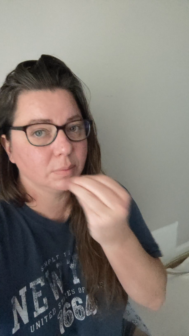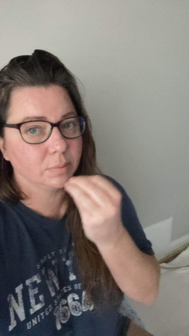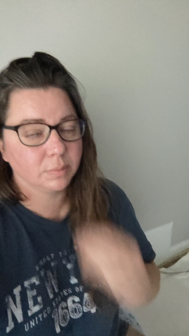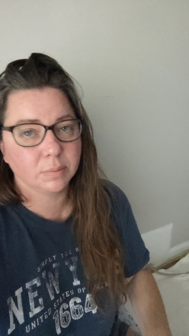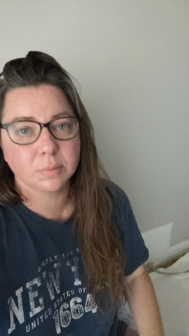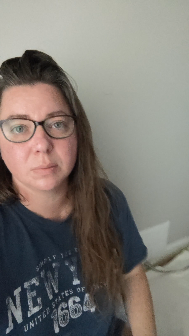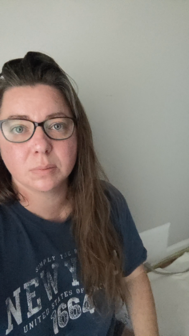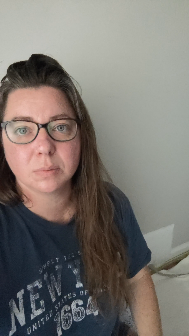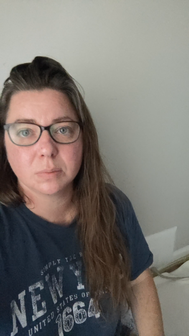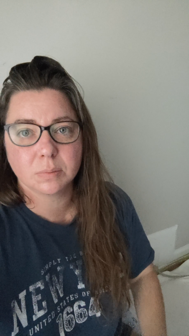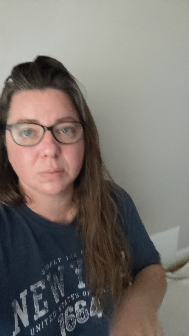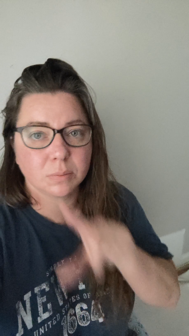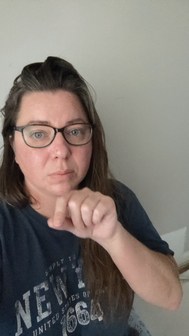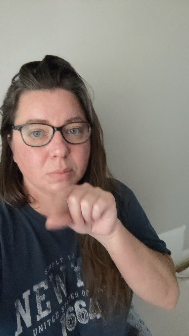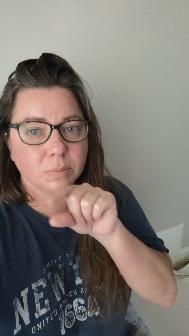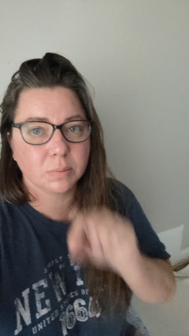chicken